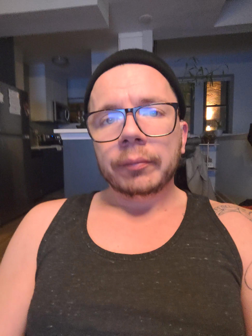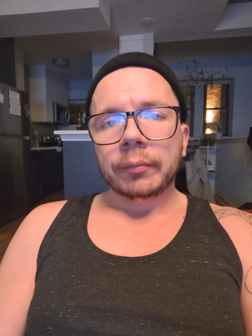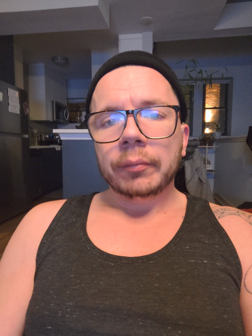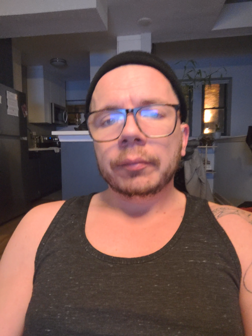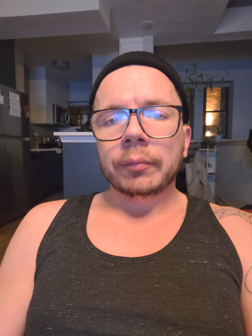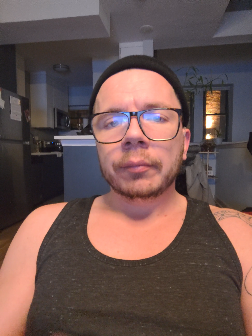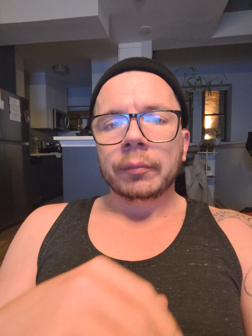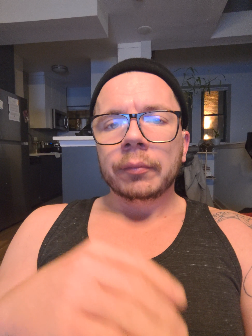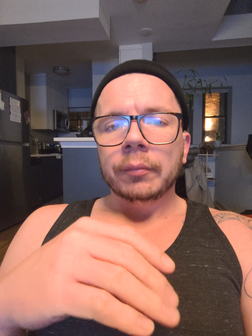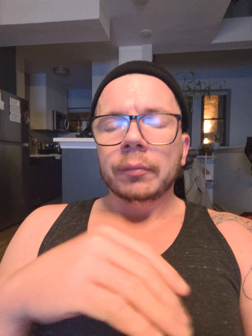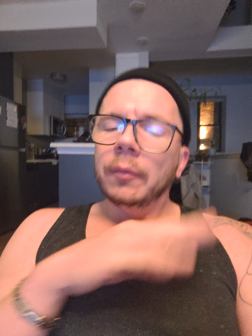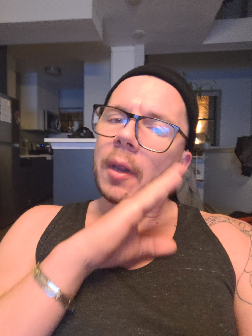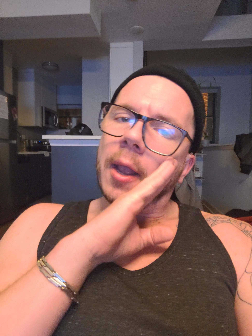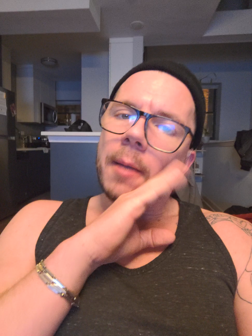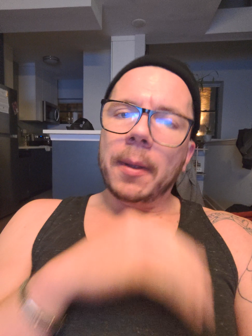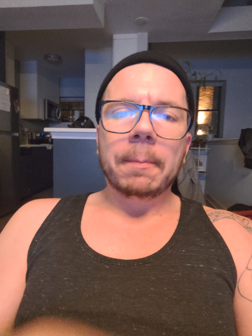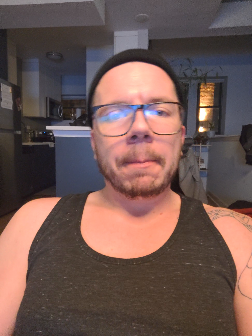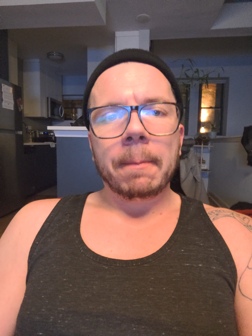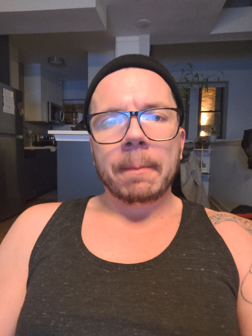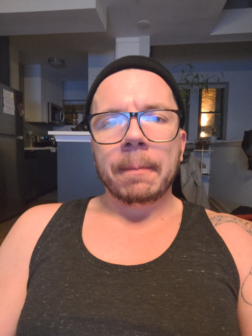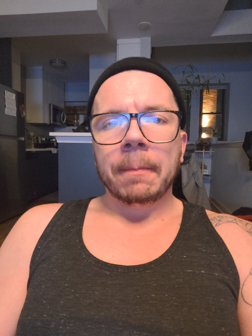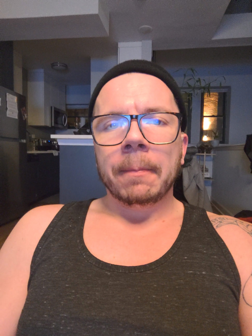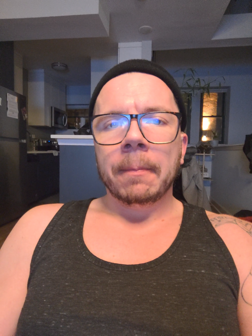nap